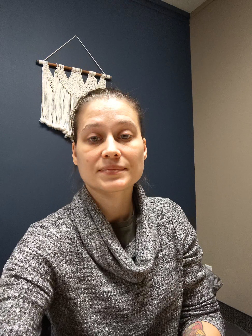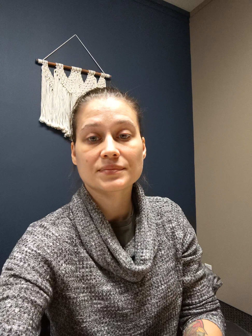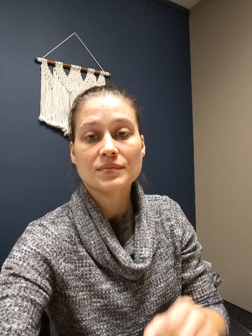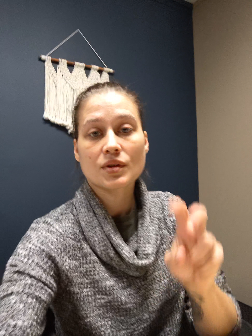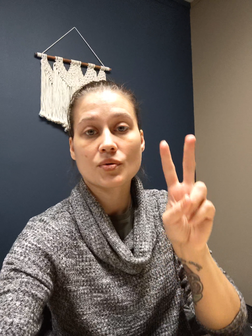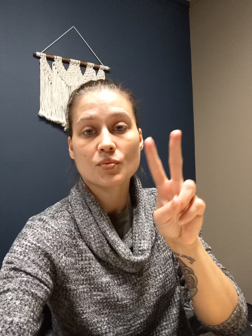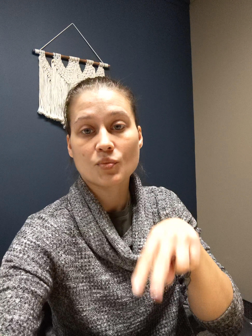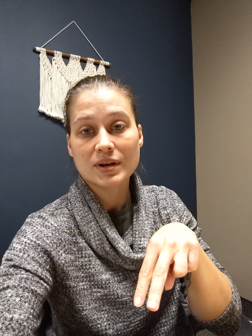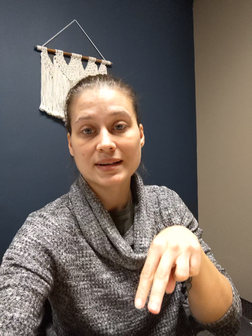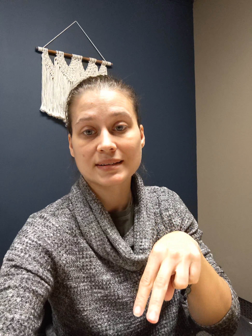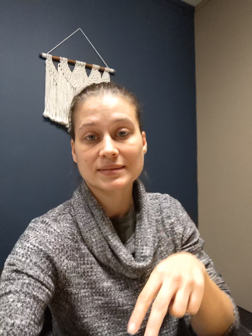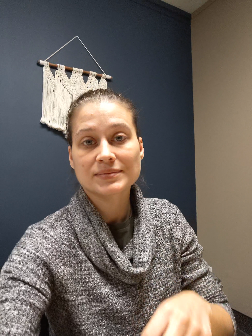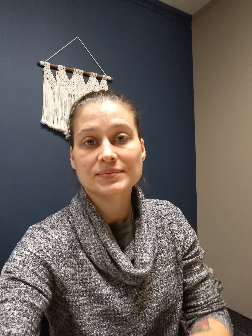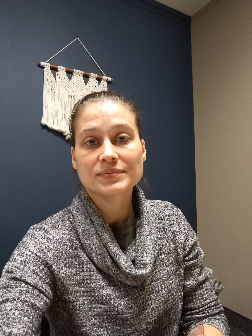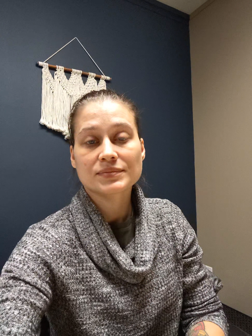read